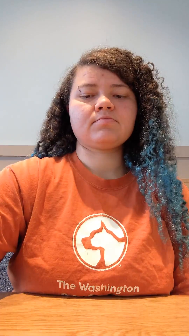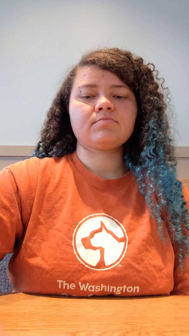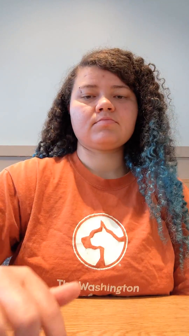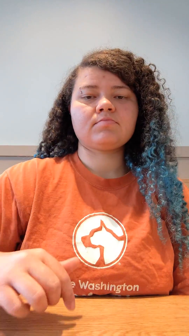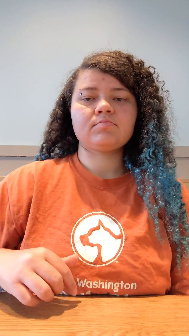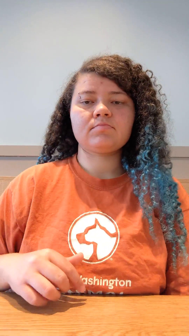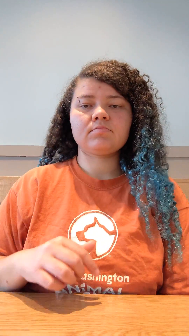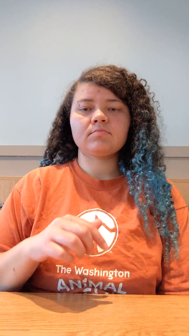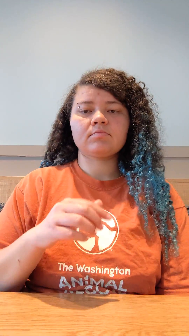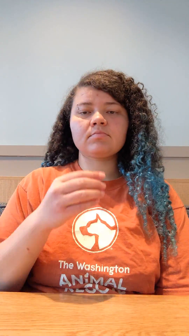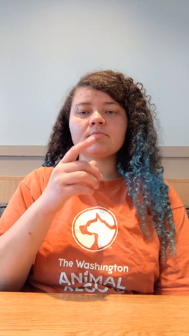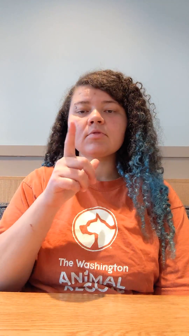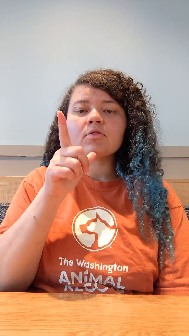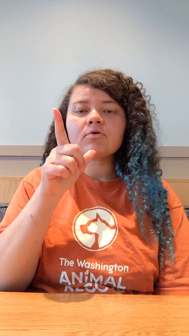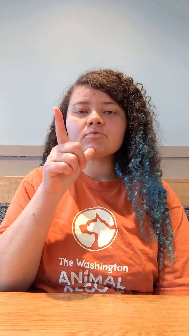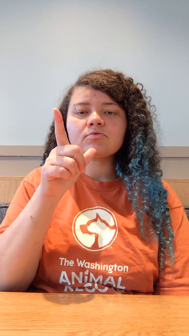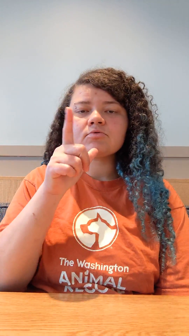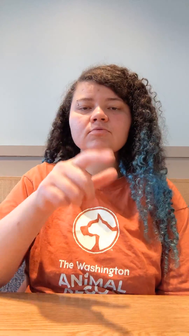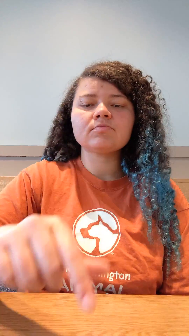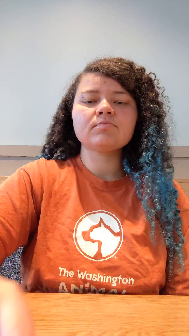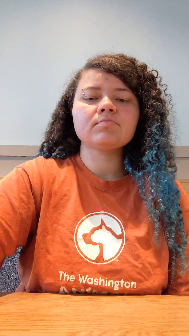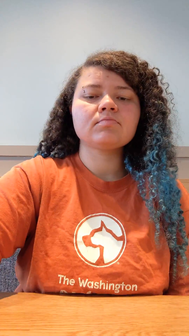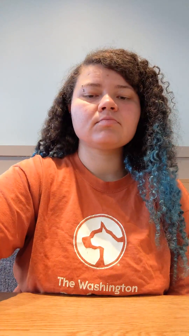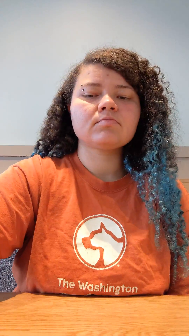lunch